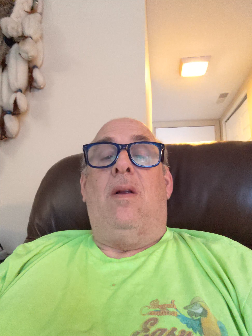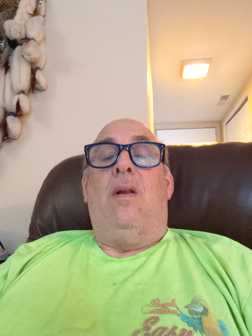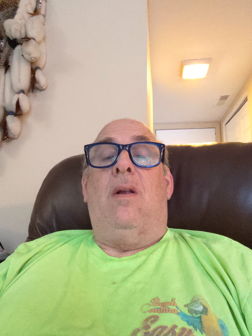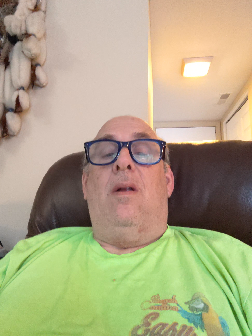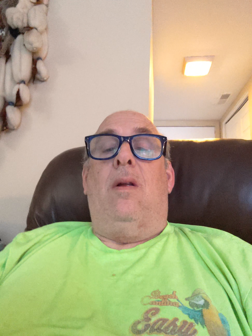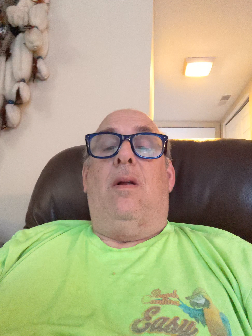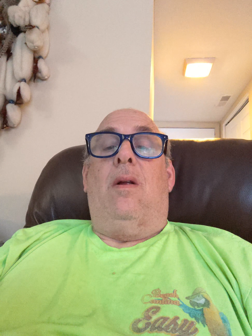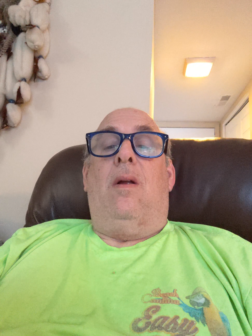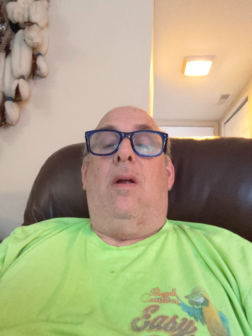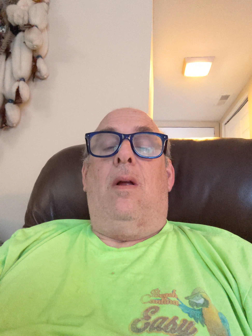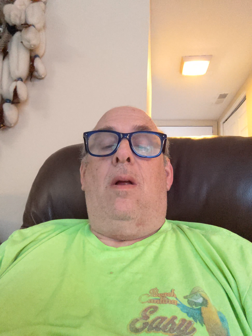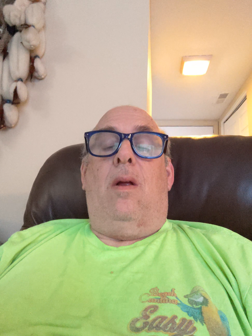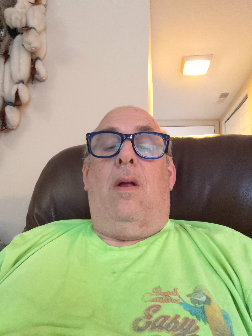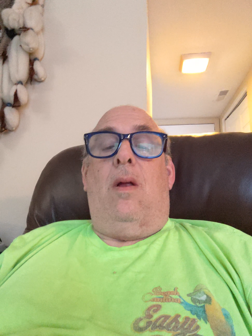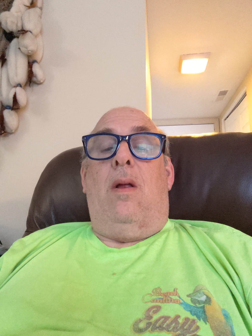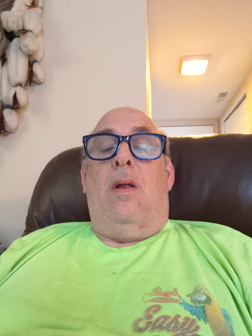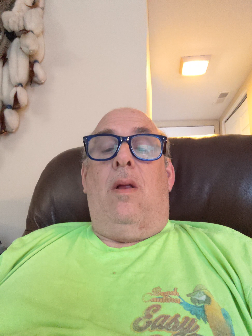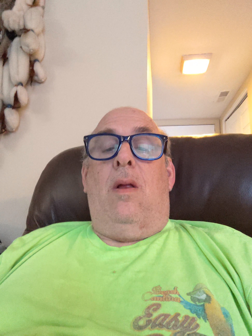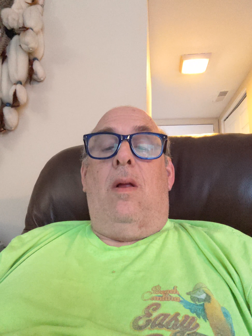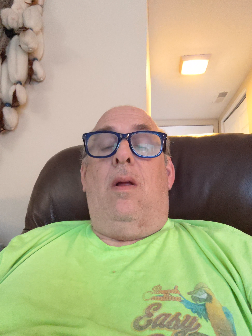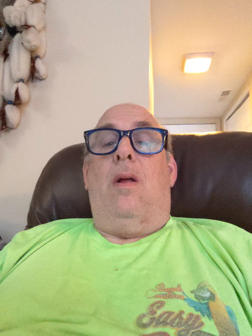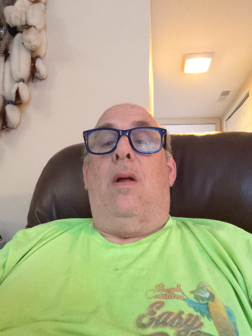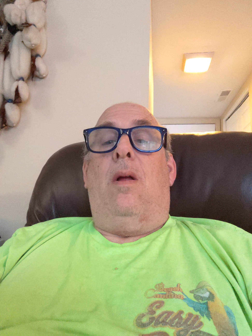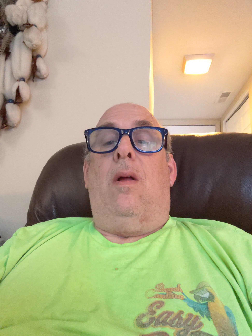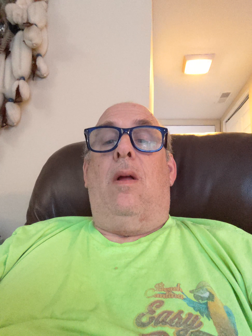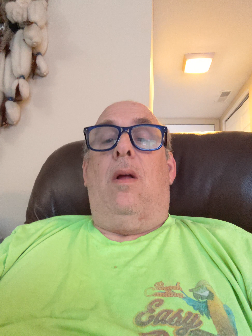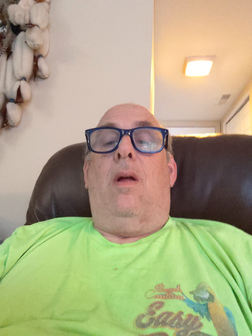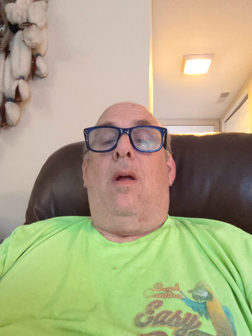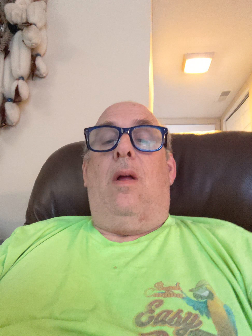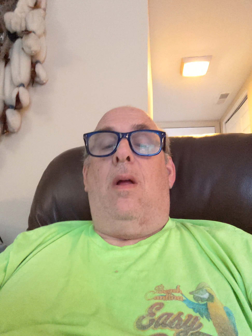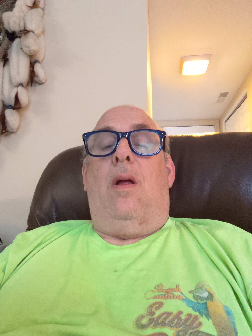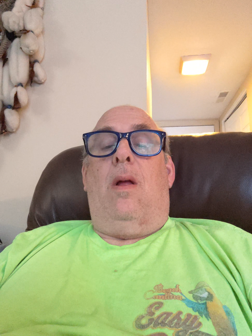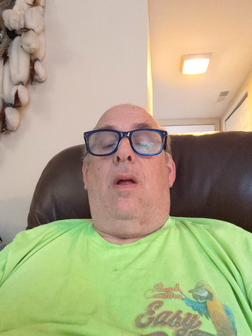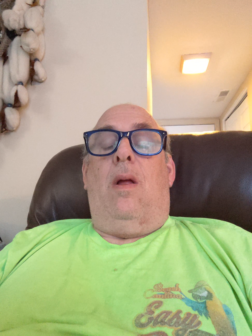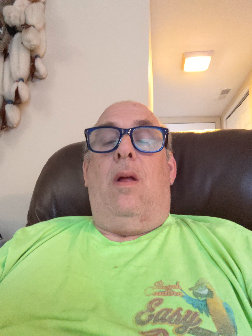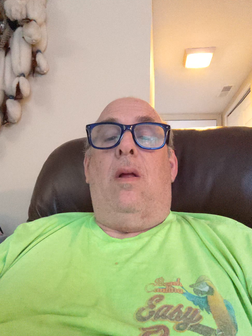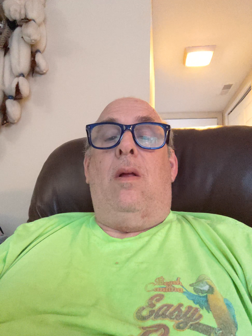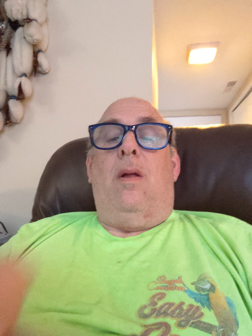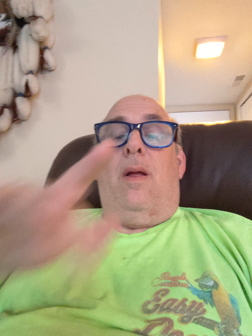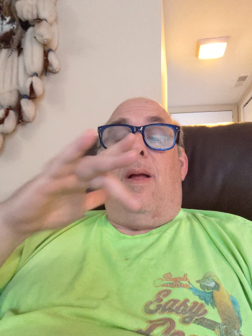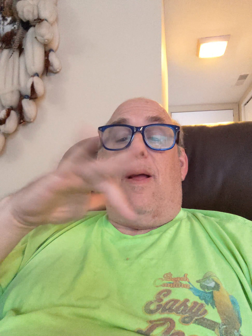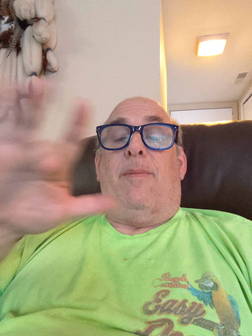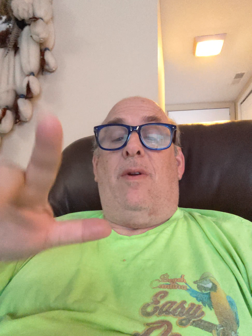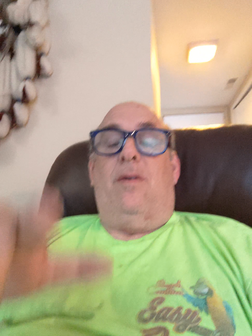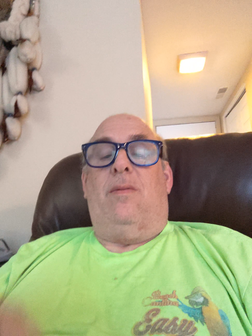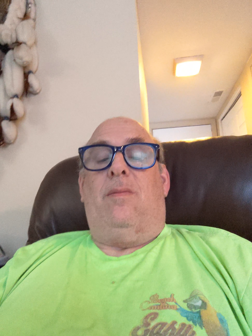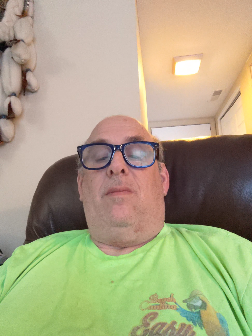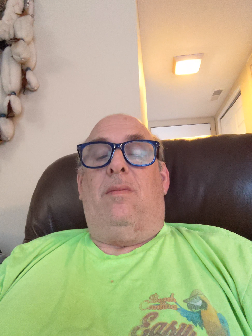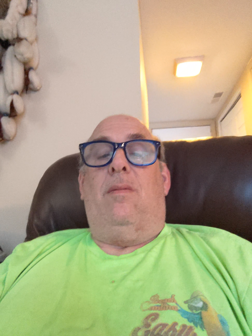empty